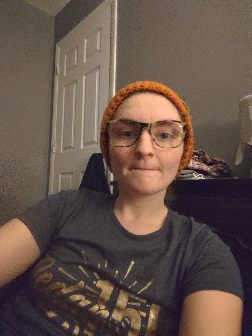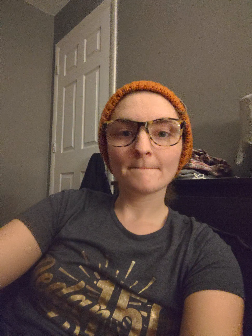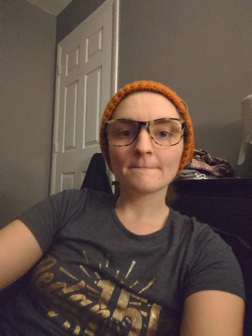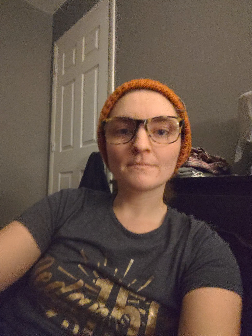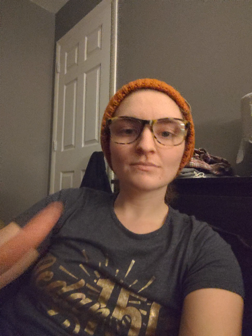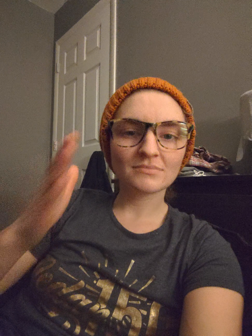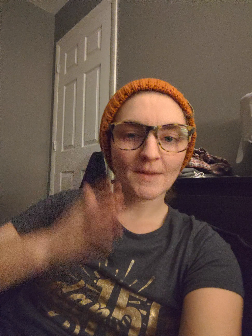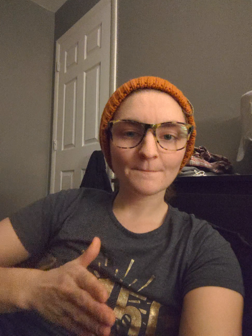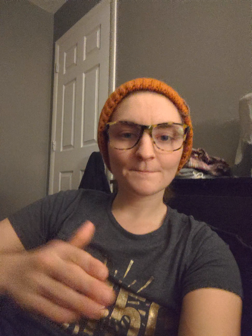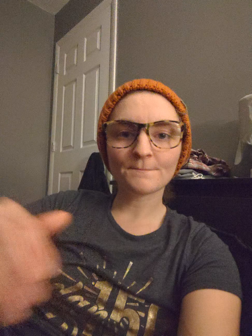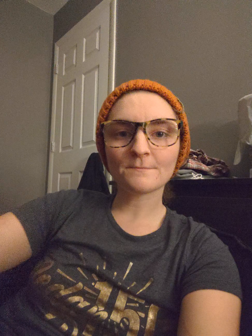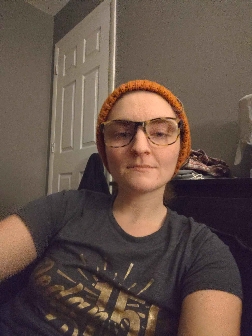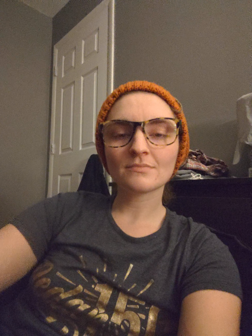beside